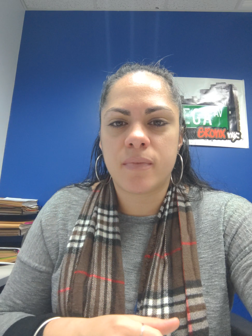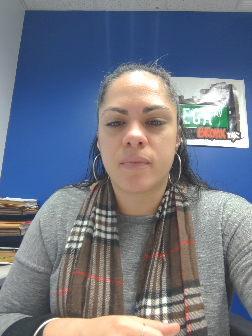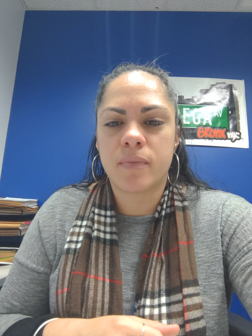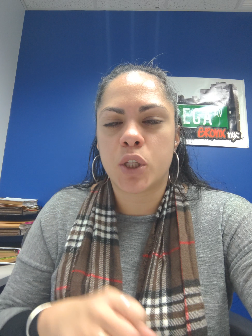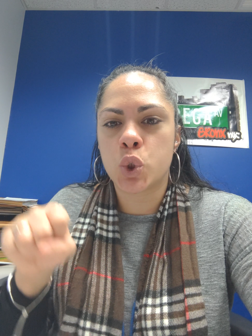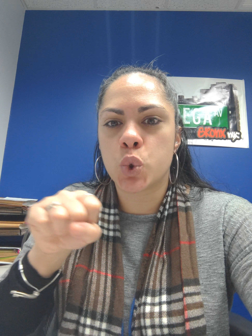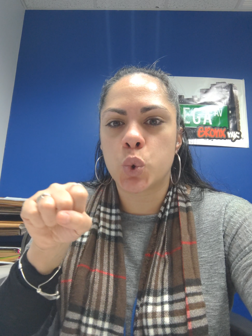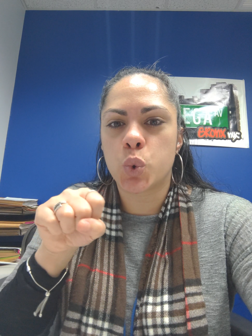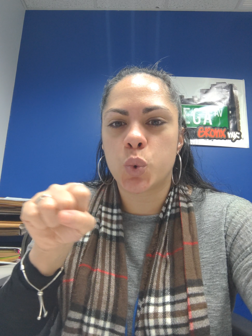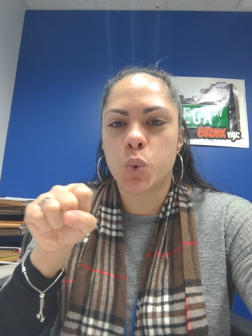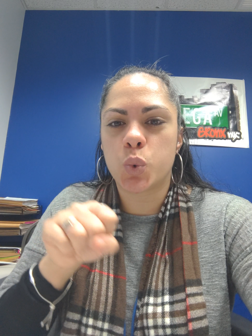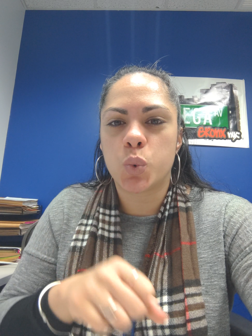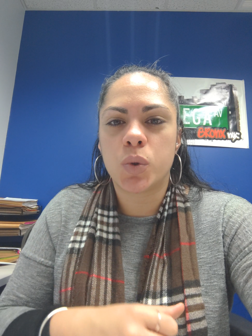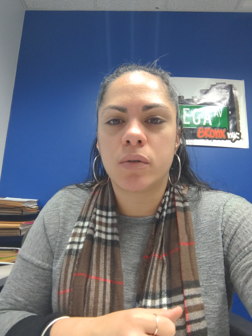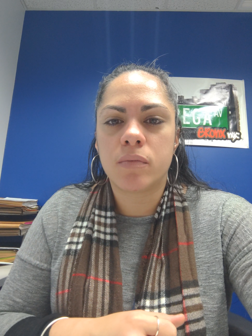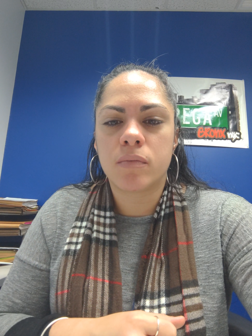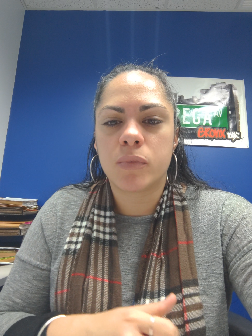shoe